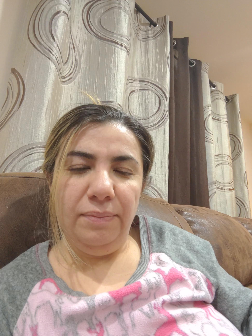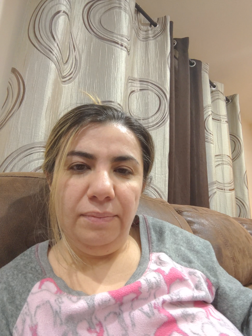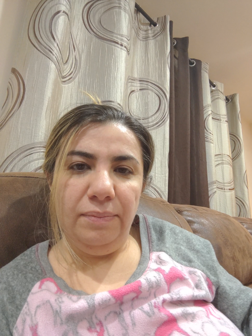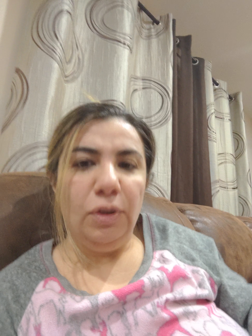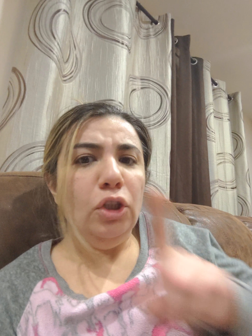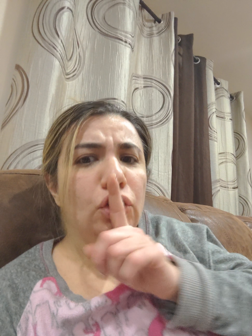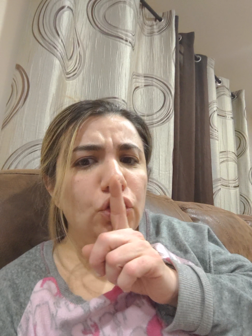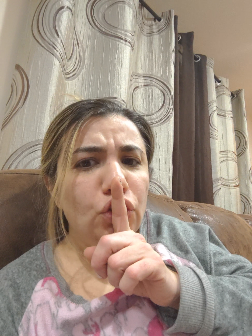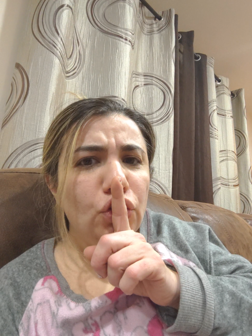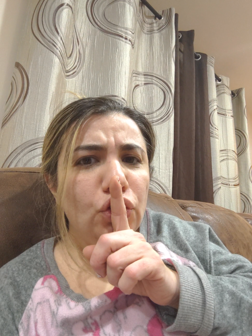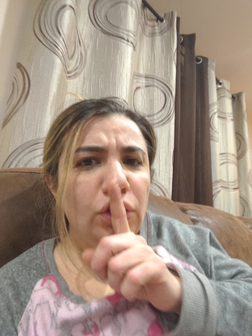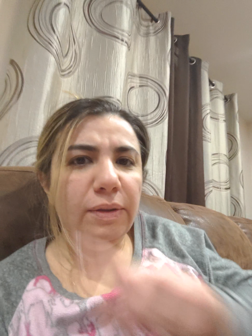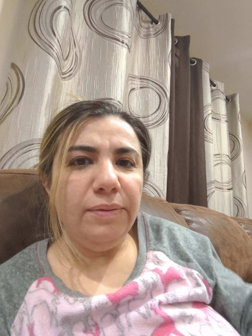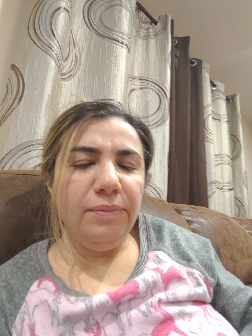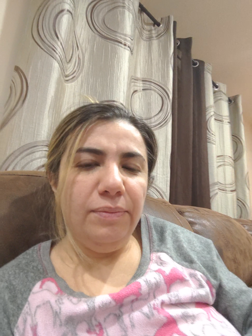shhh